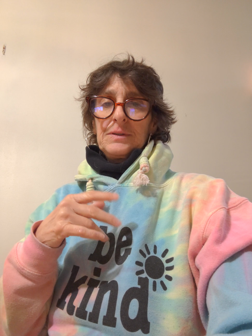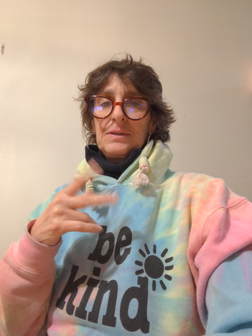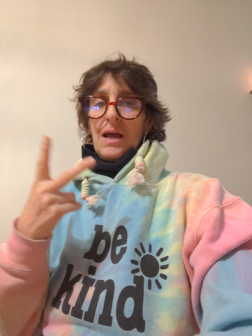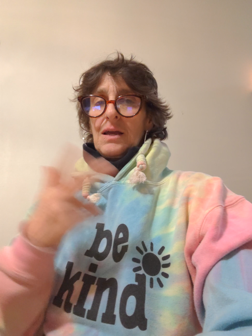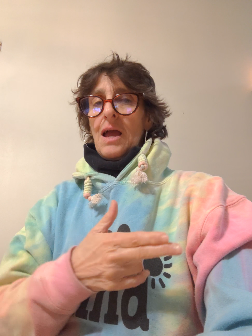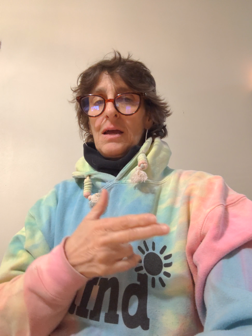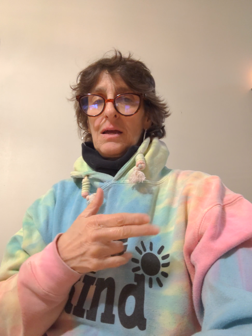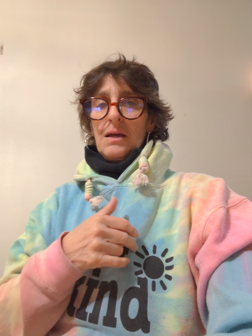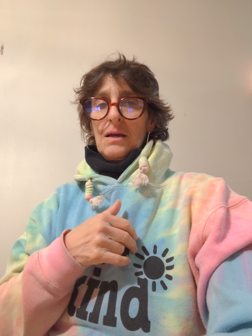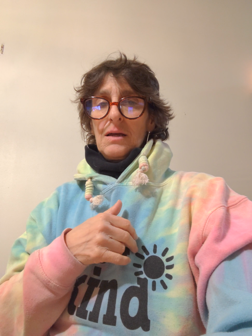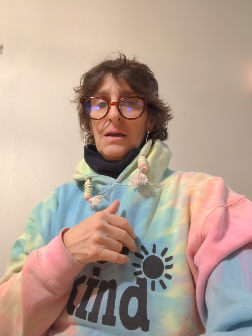cut